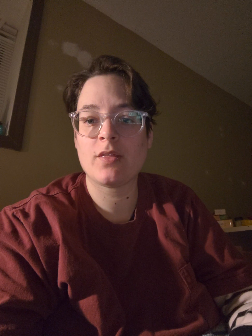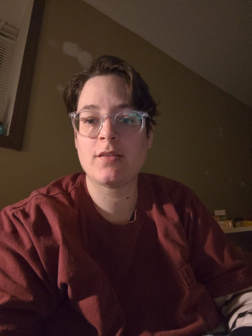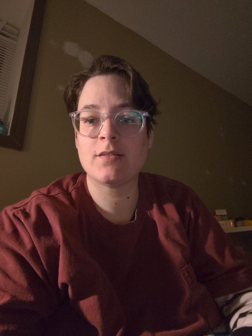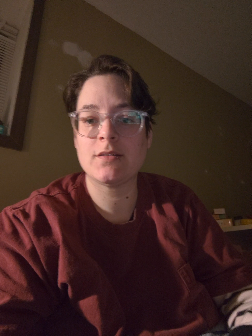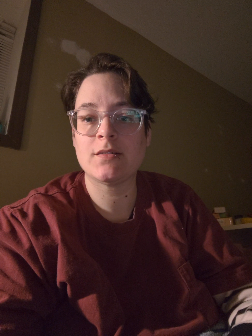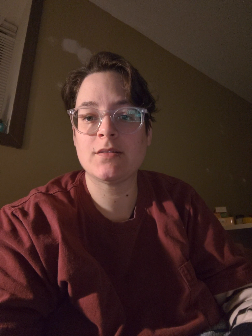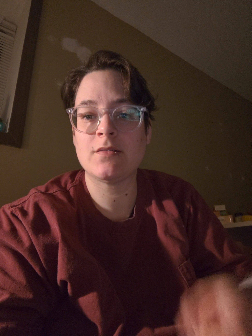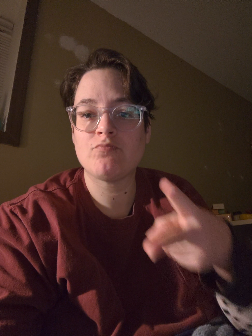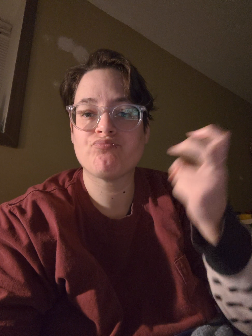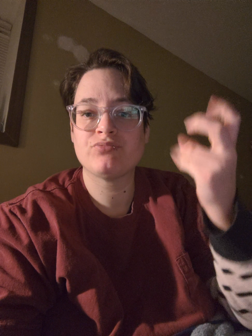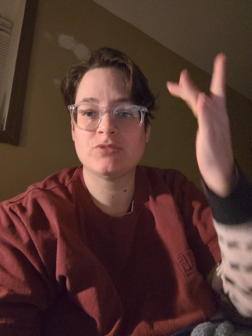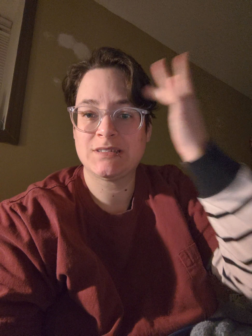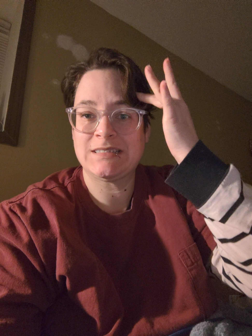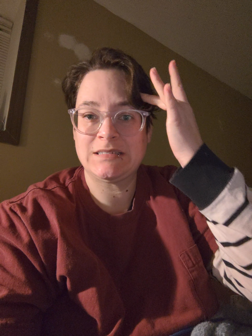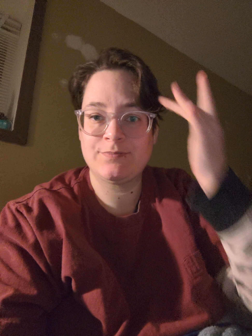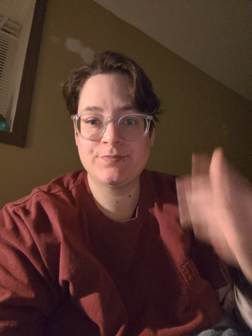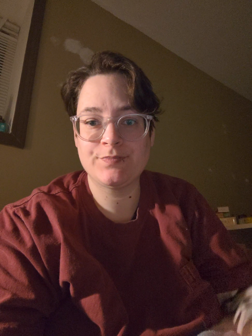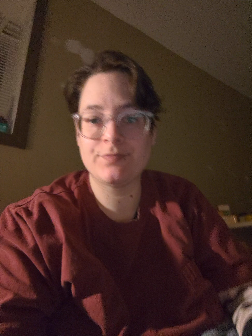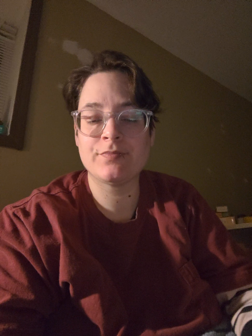sick